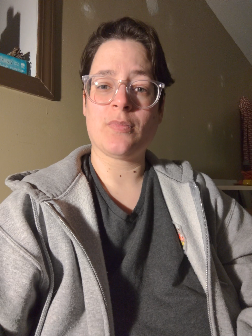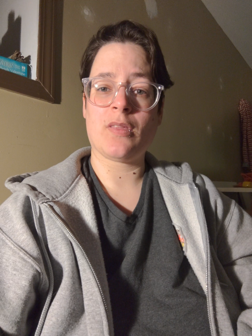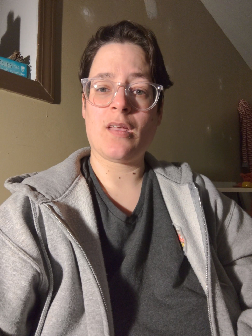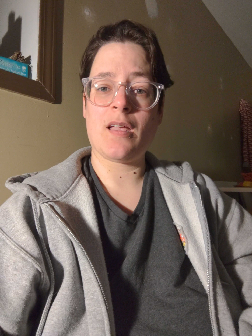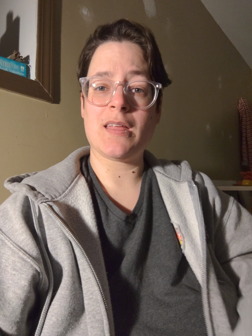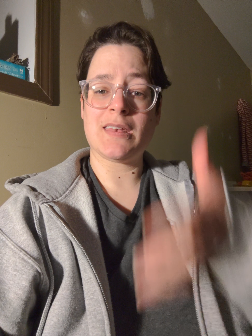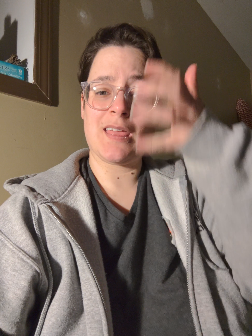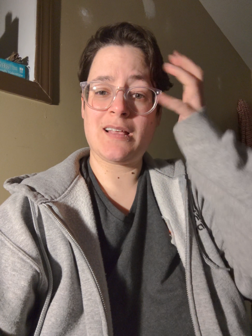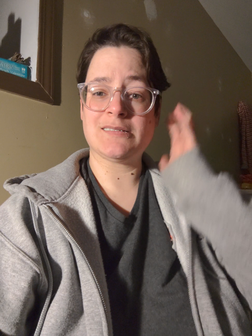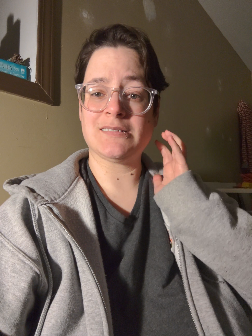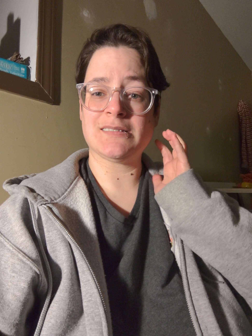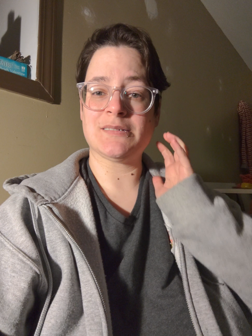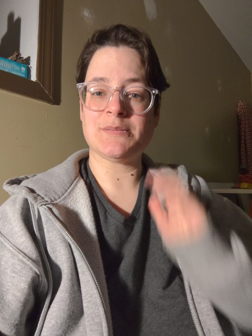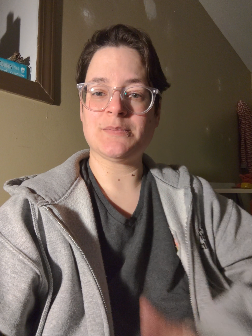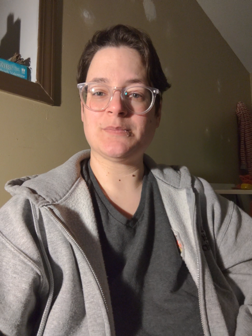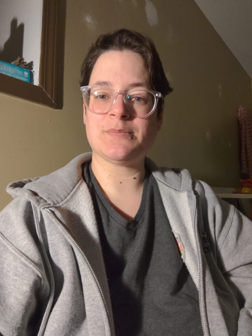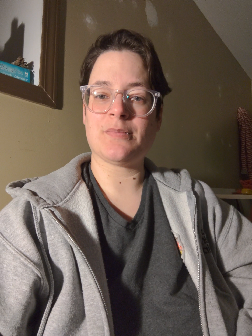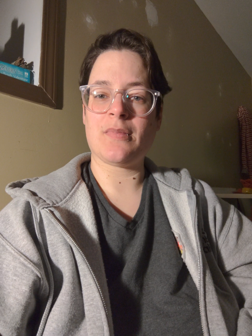lion